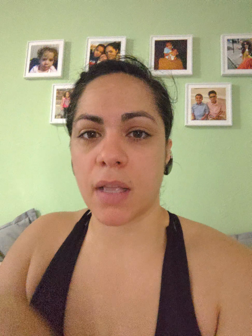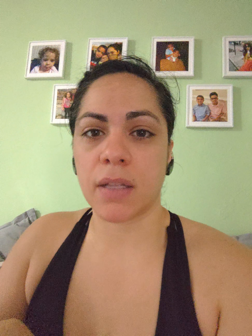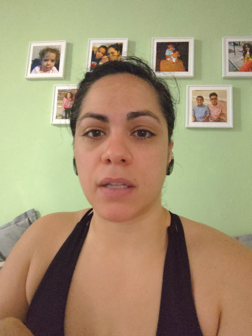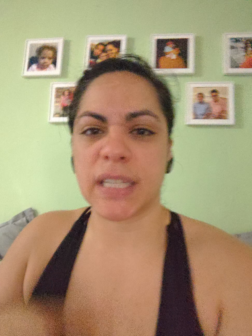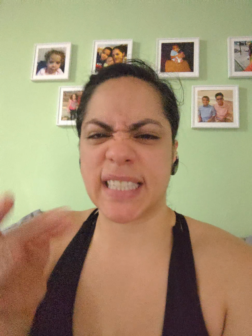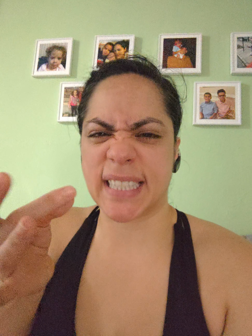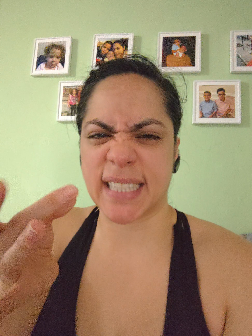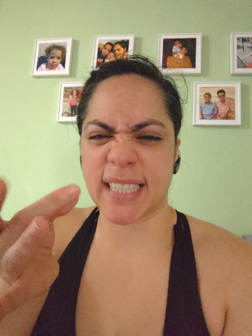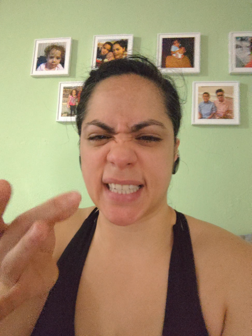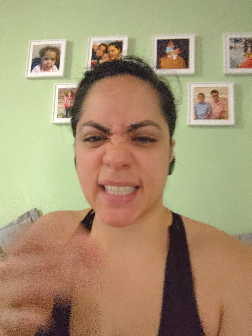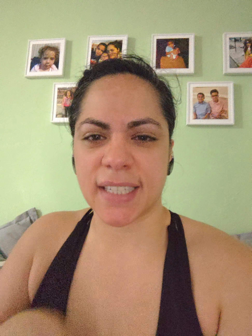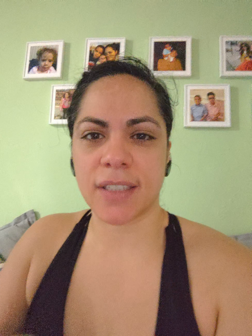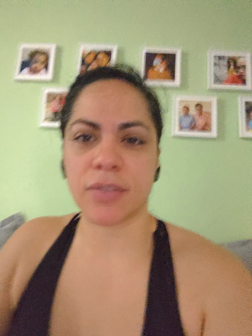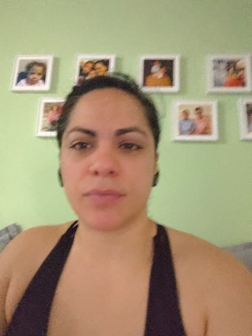sticky